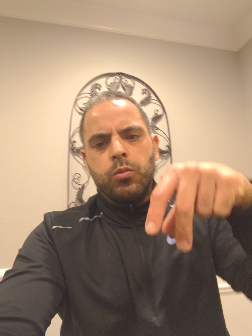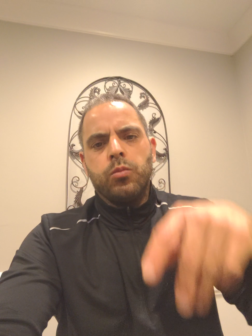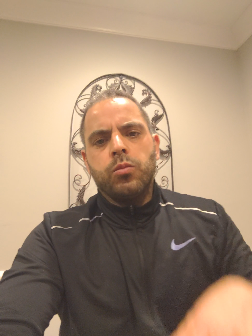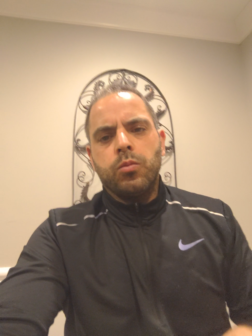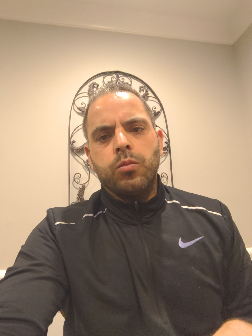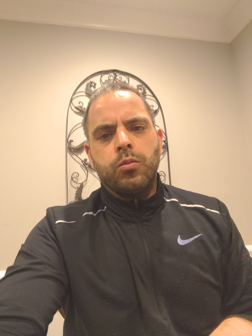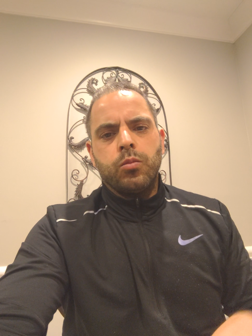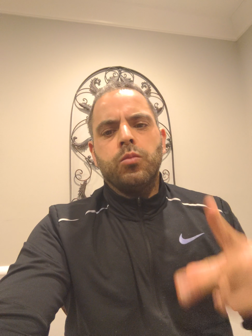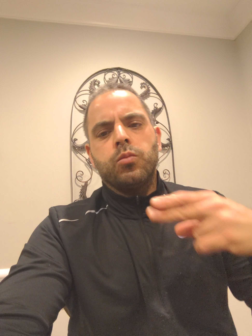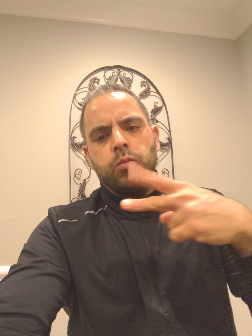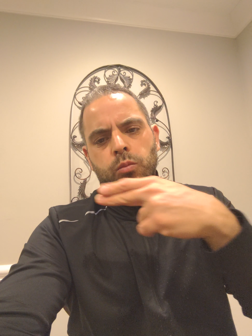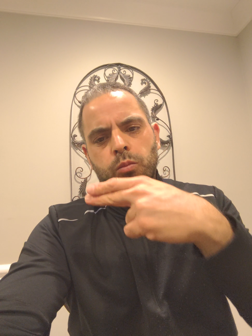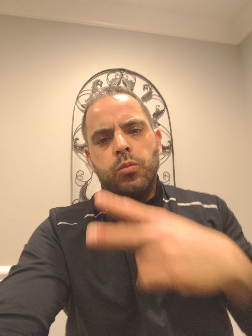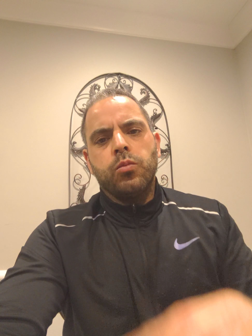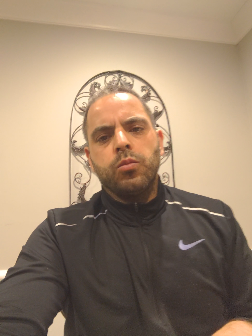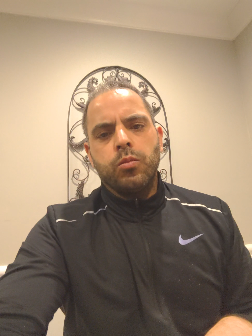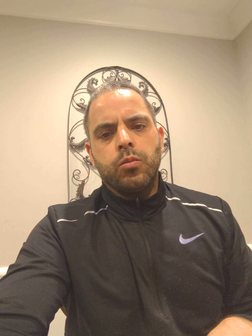scissors